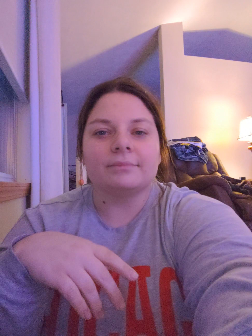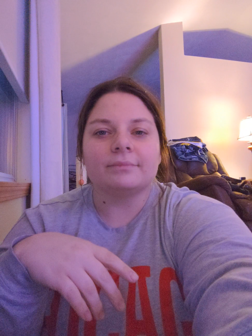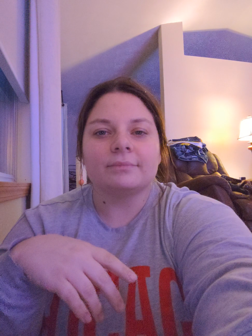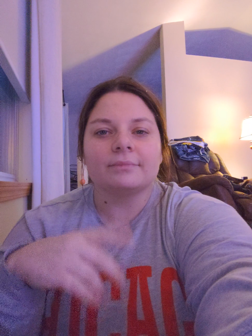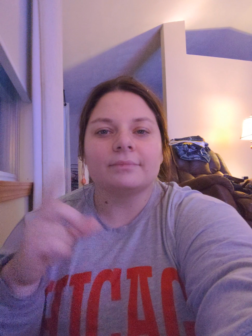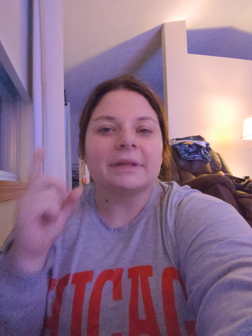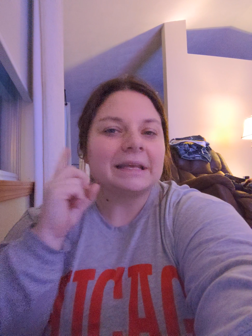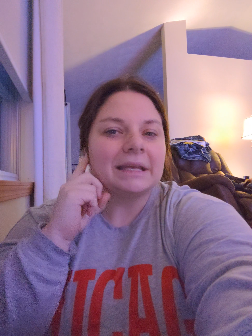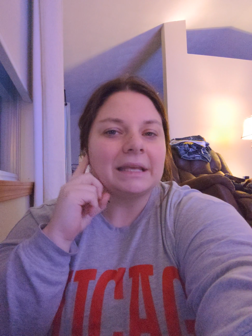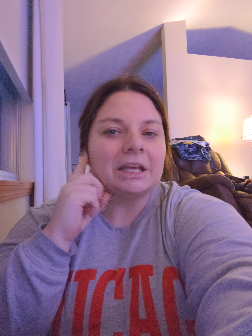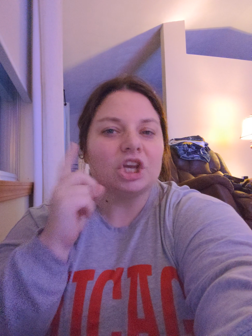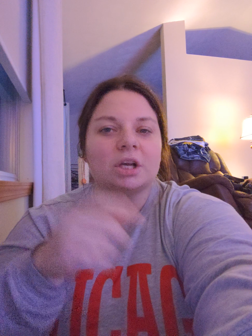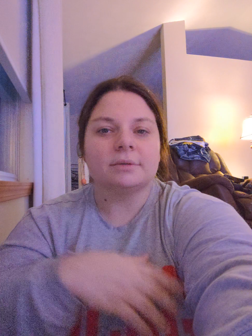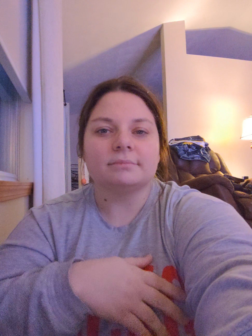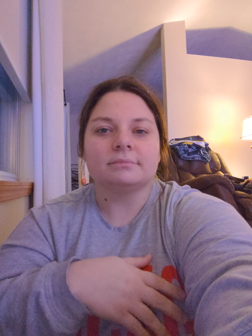ear